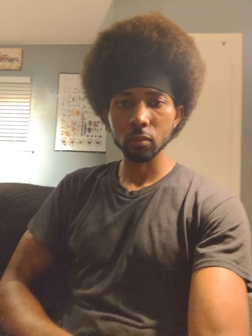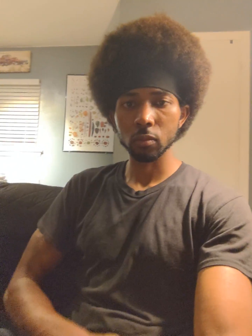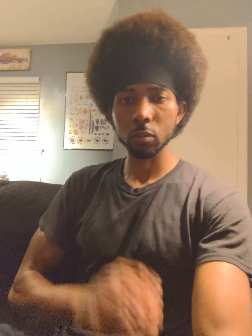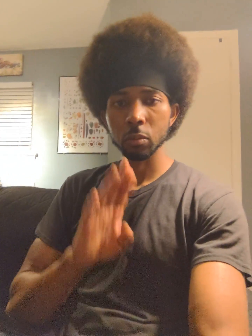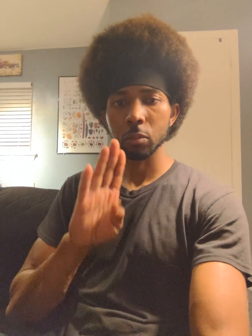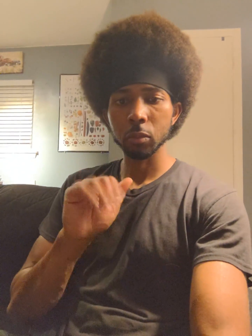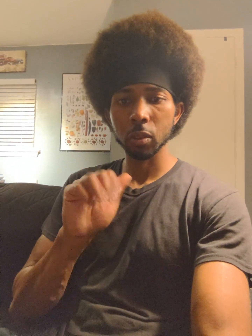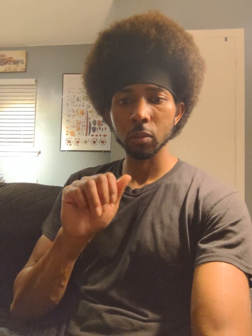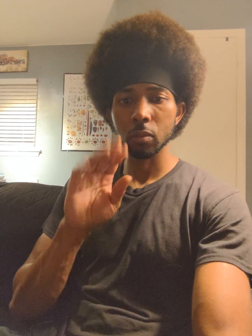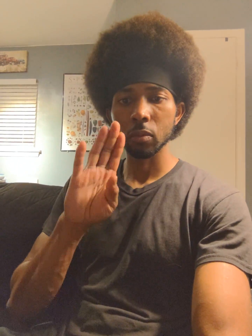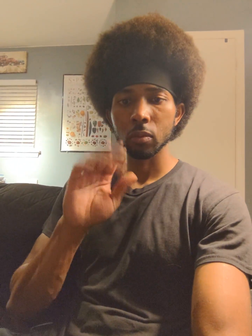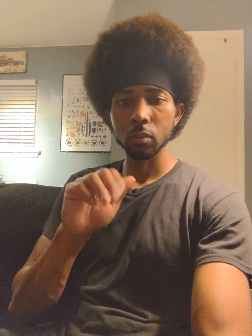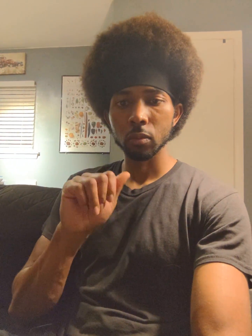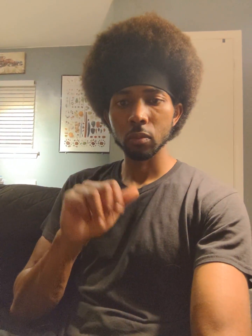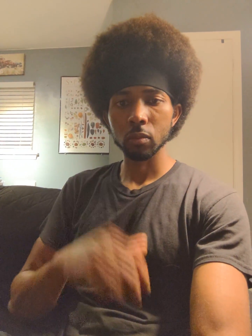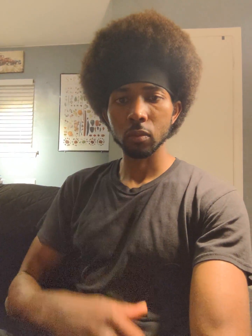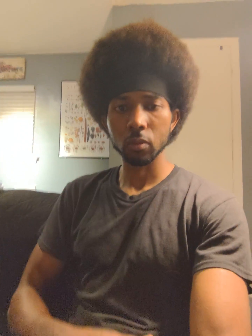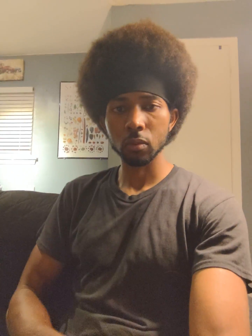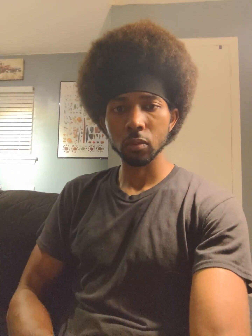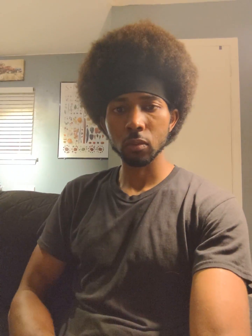baa baa